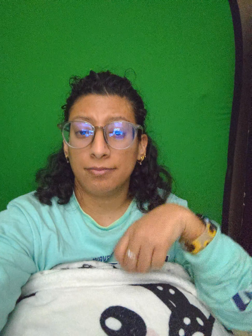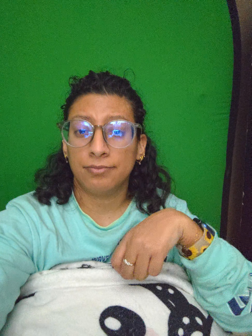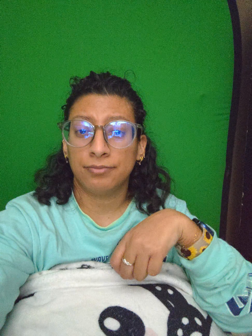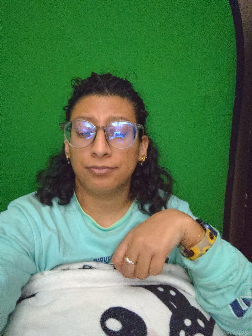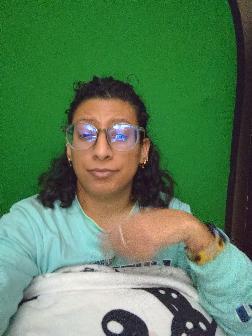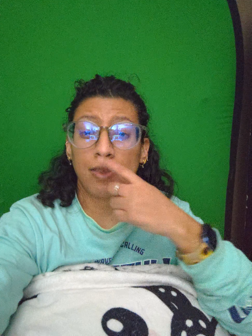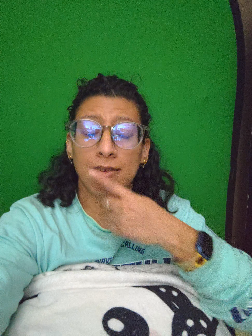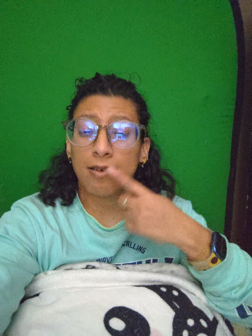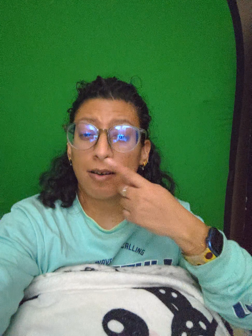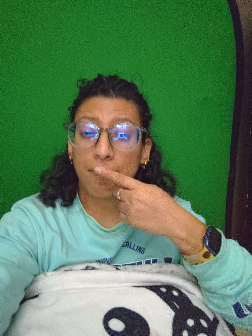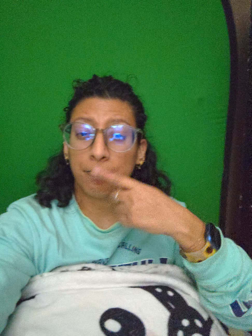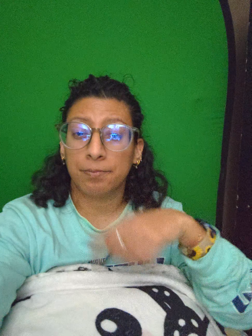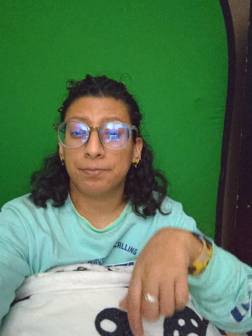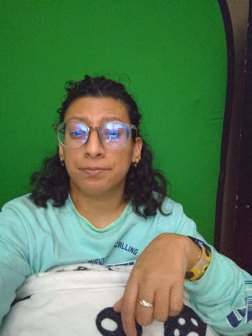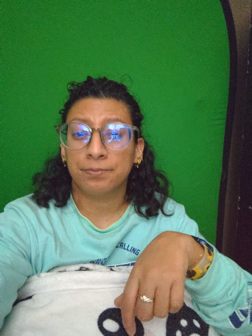lips